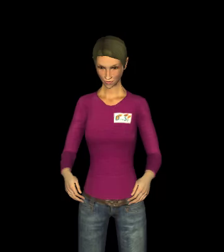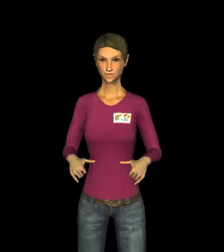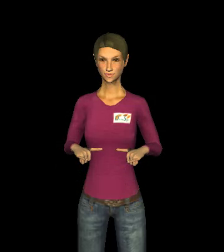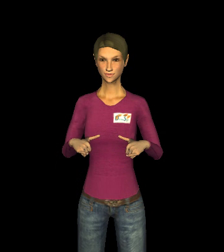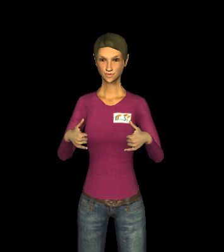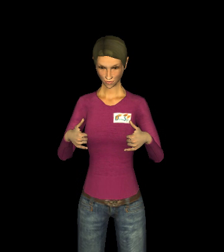شاب